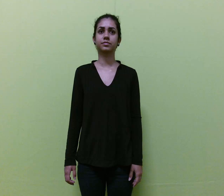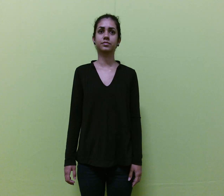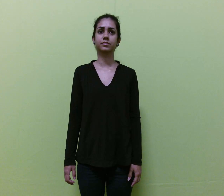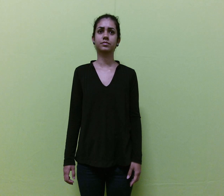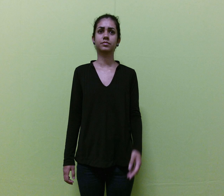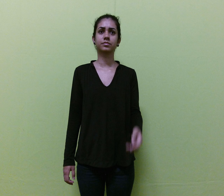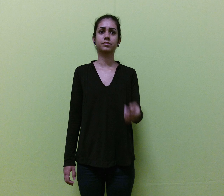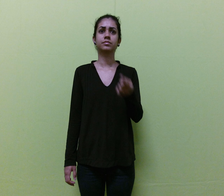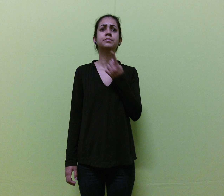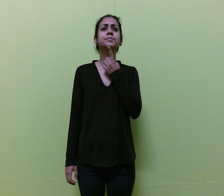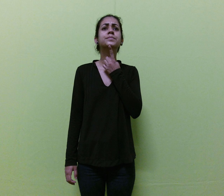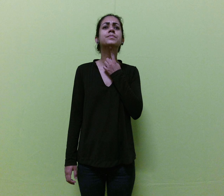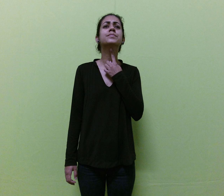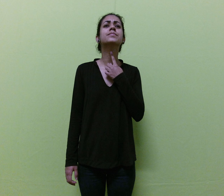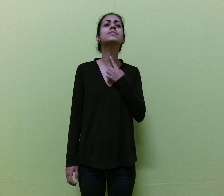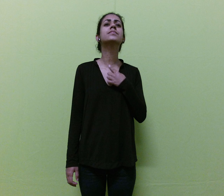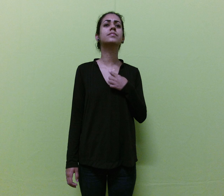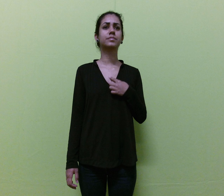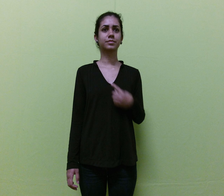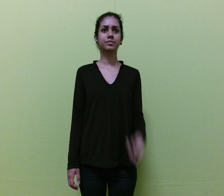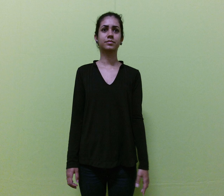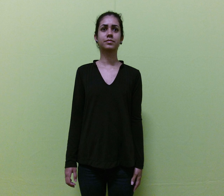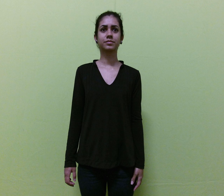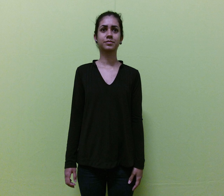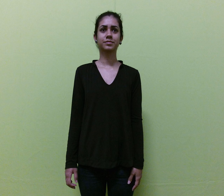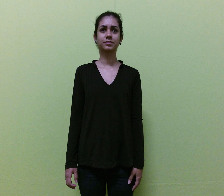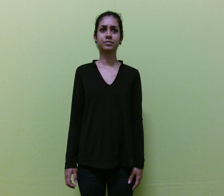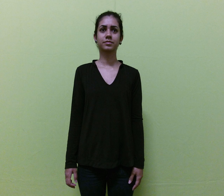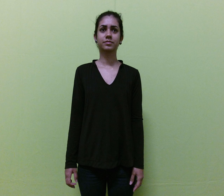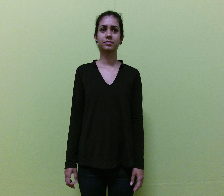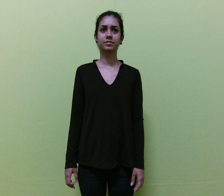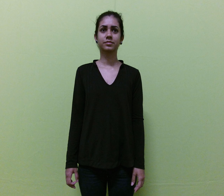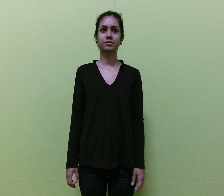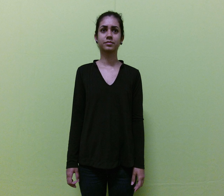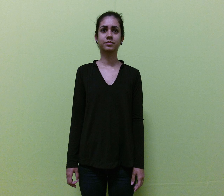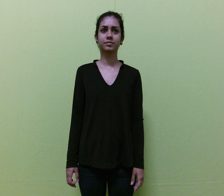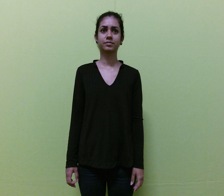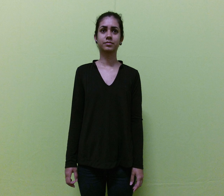vontade